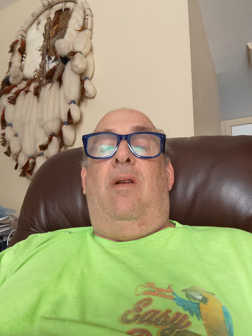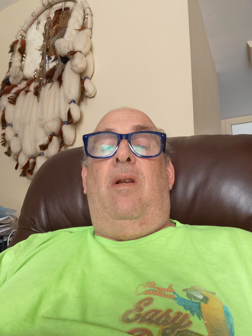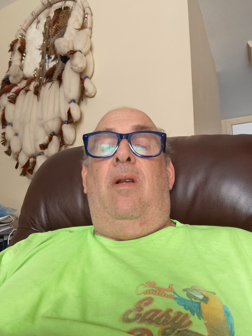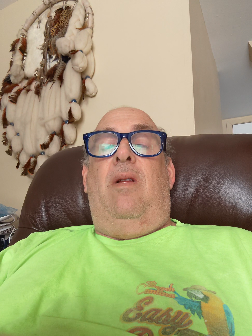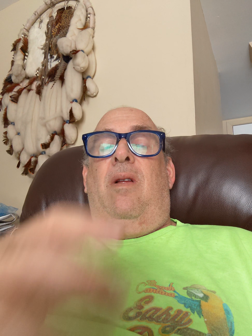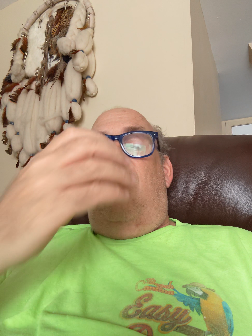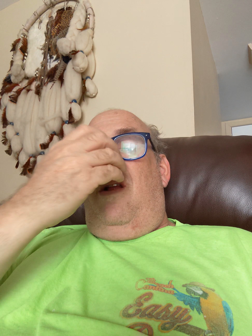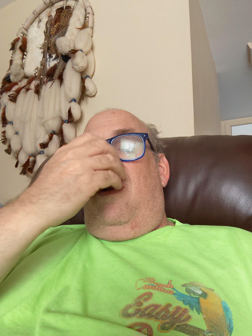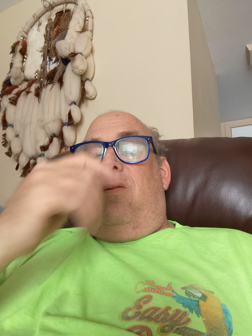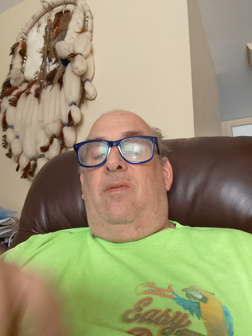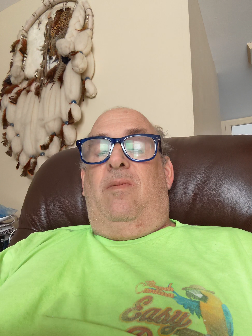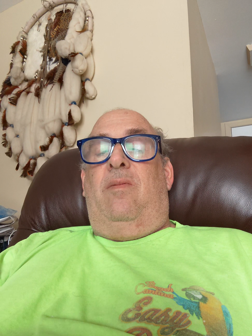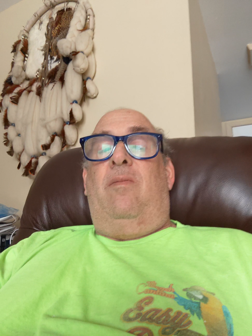clown